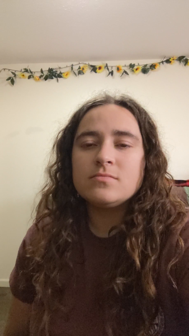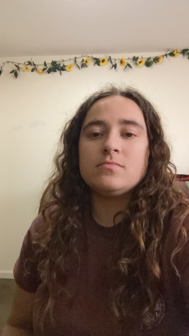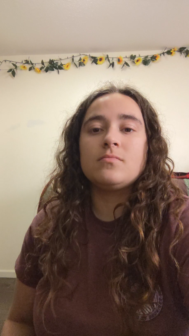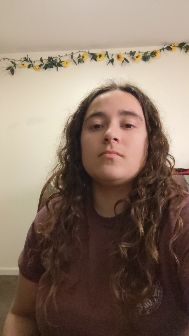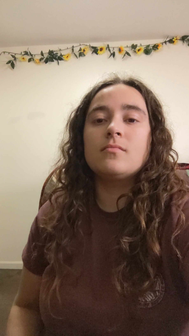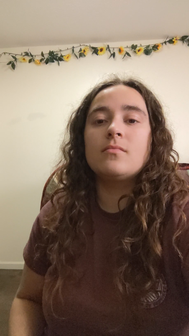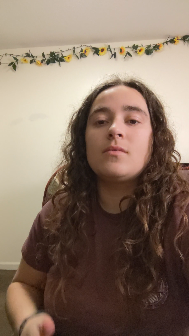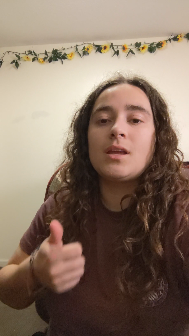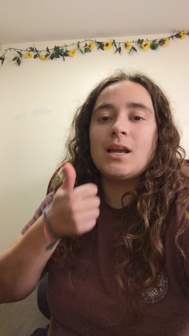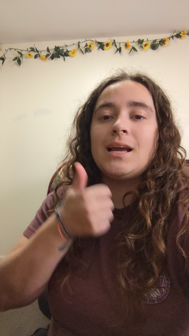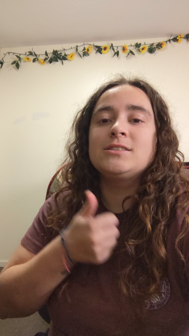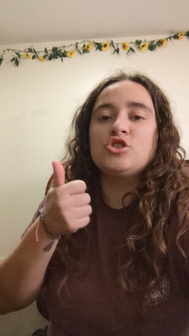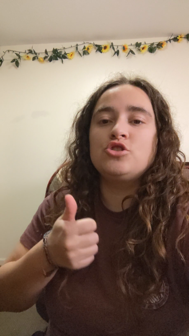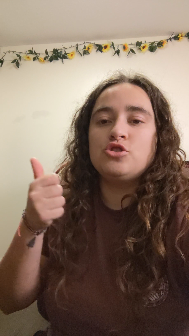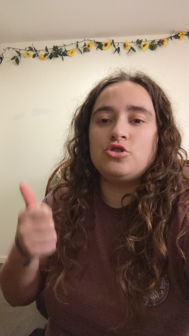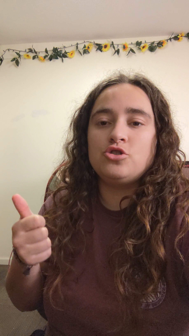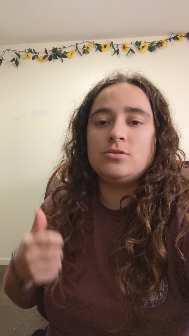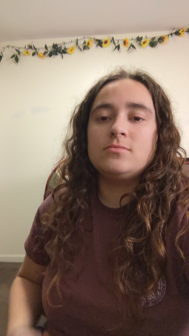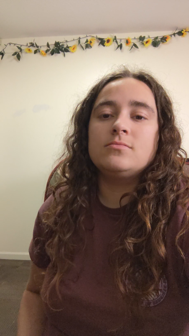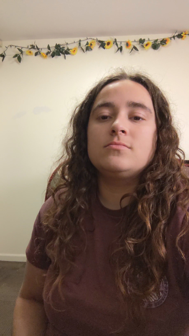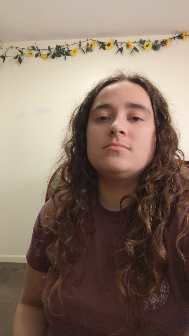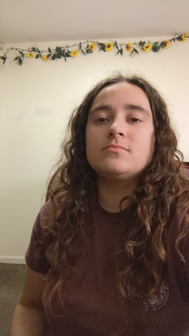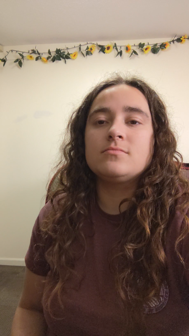each